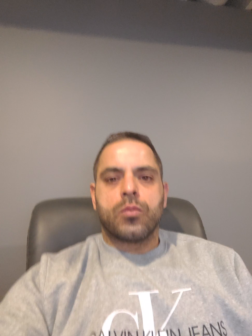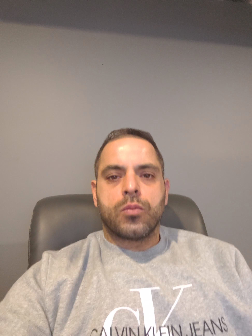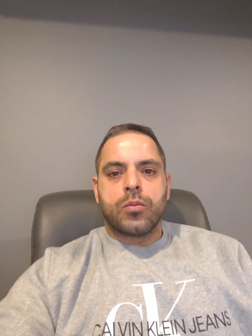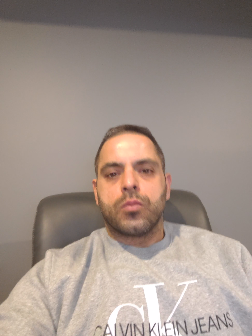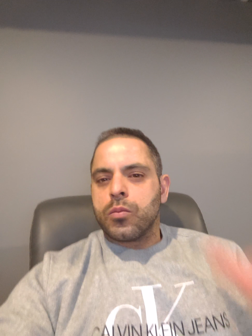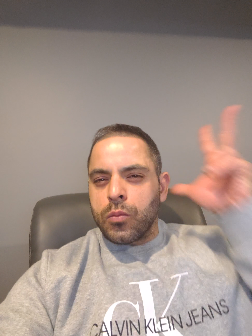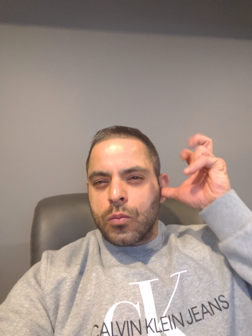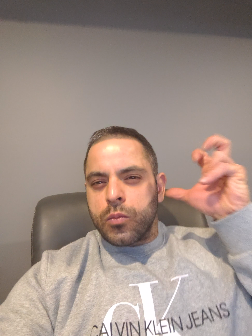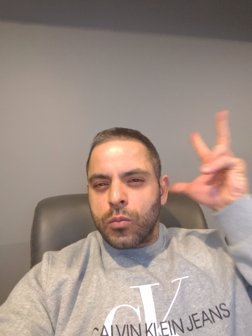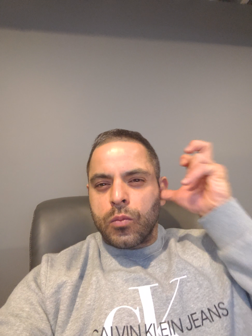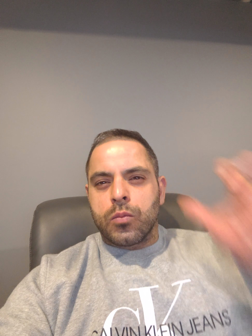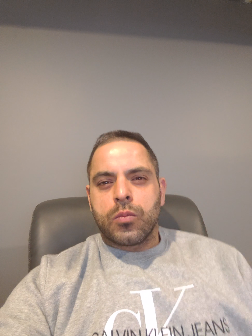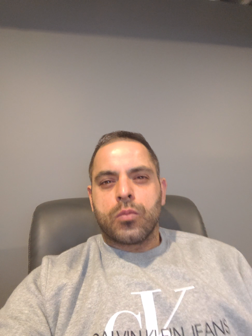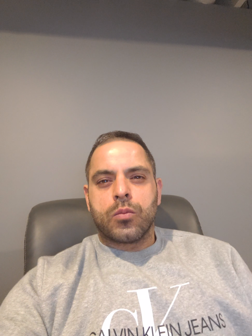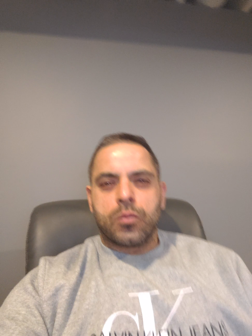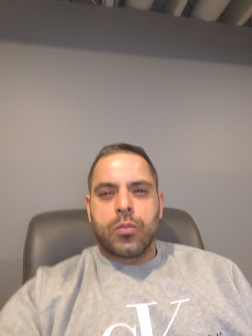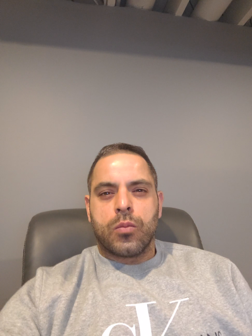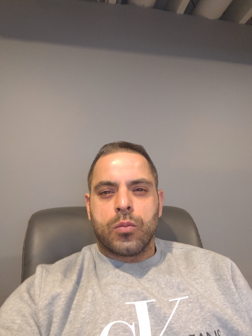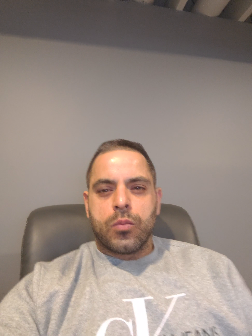hear